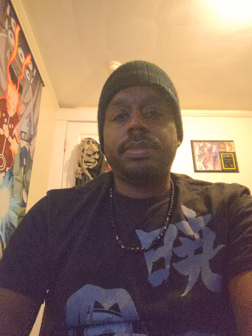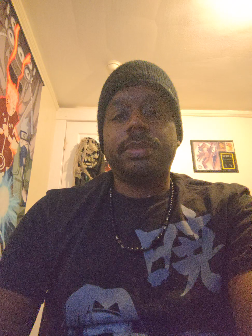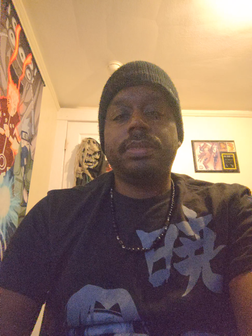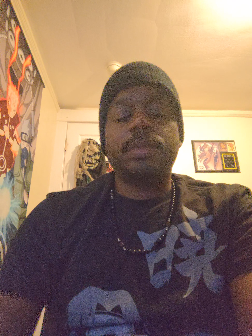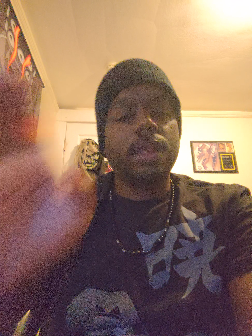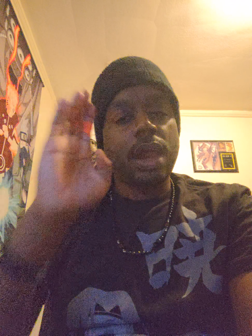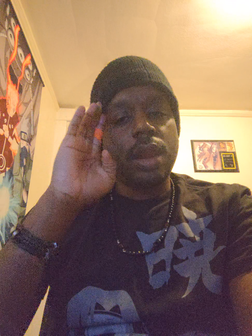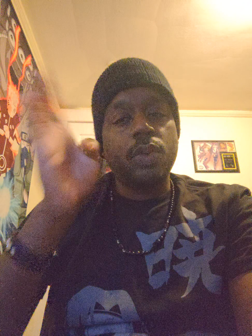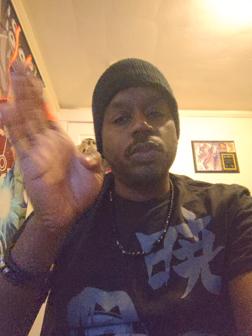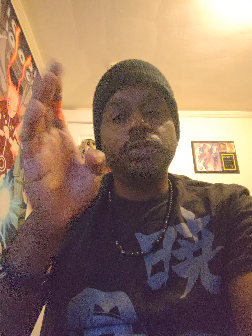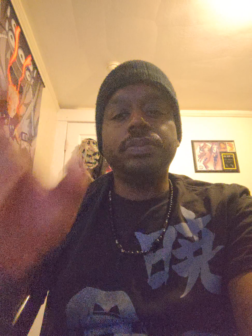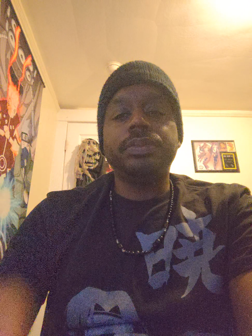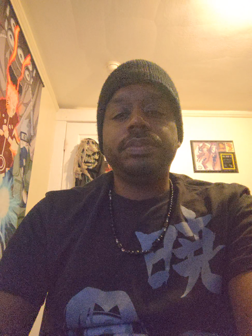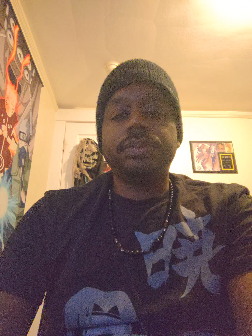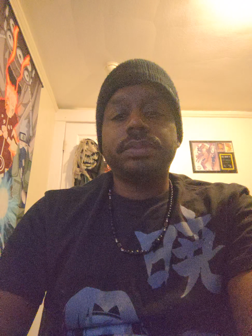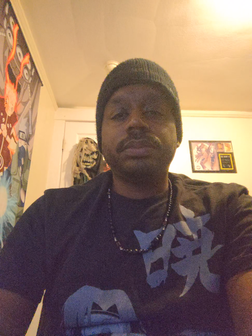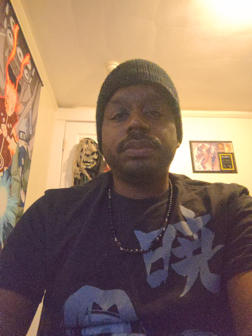hello